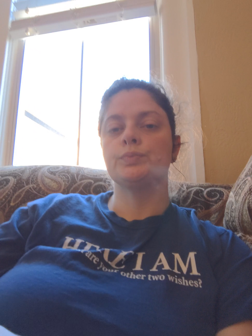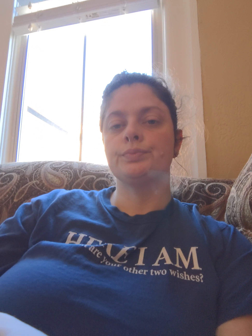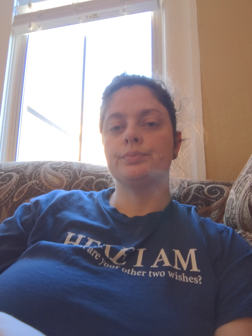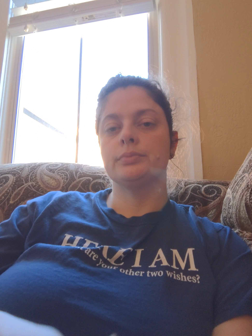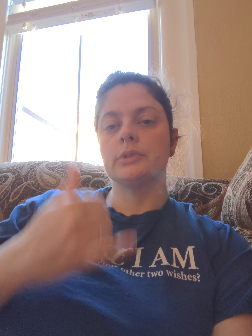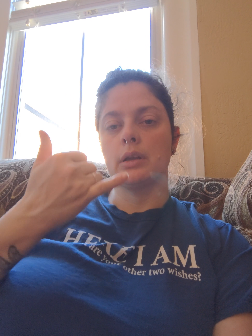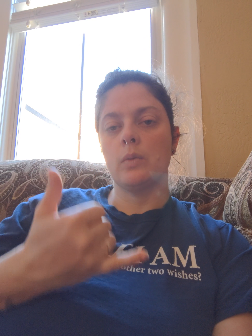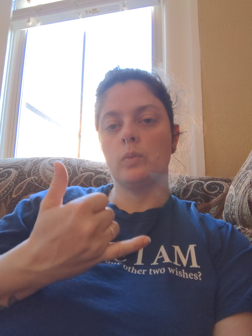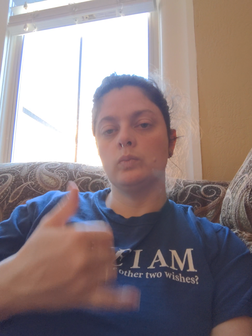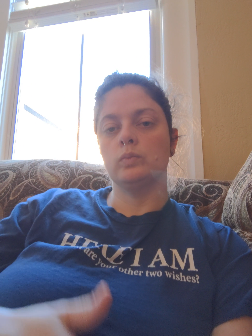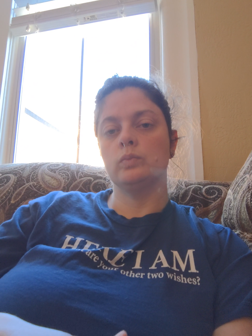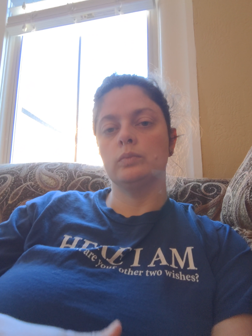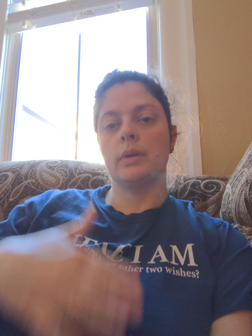now